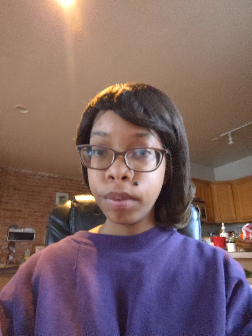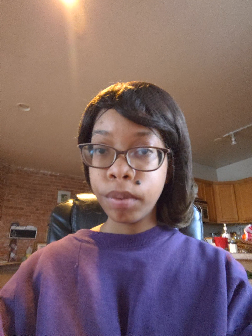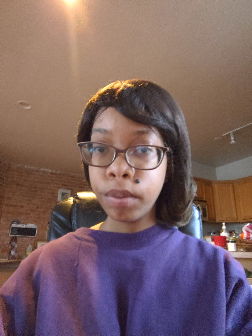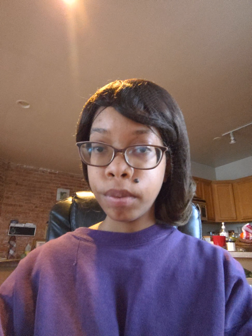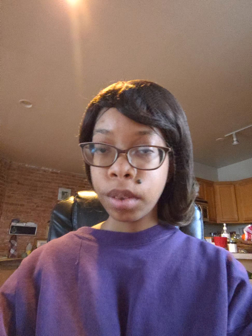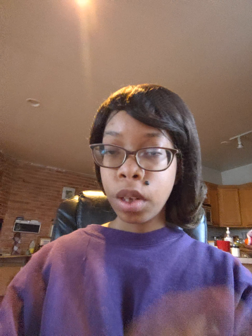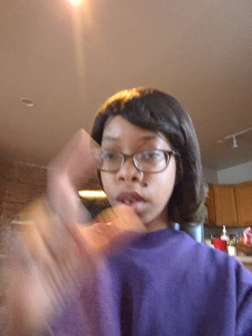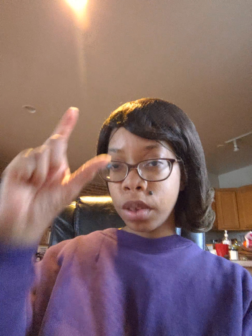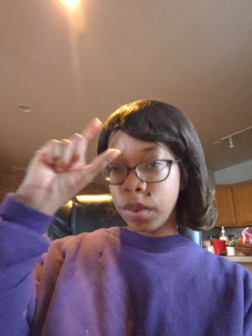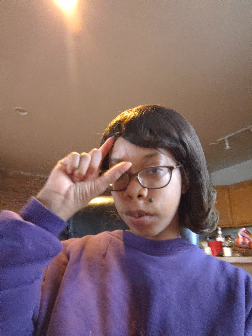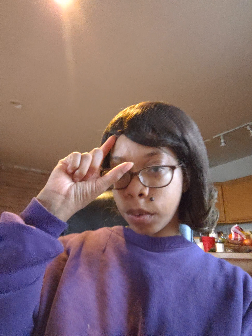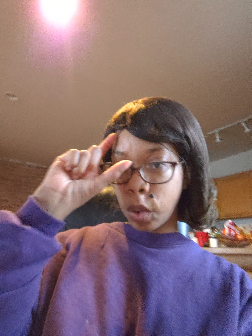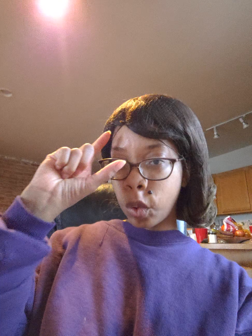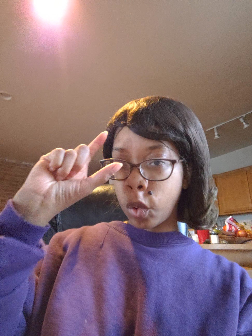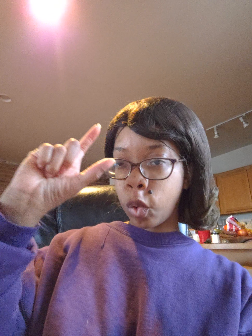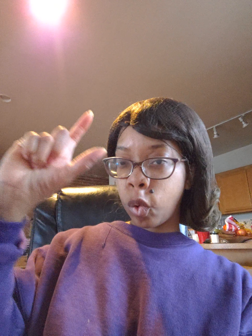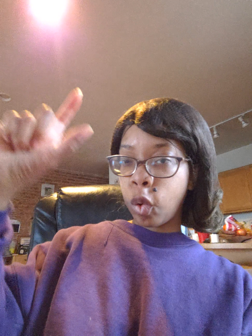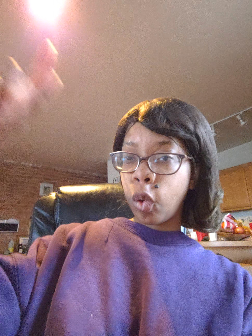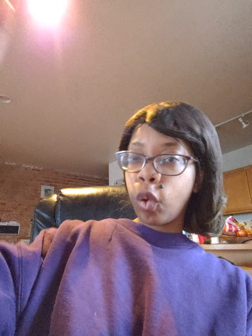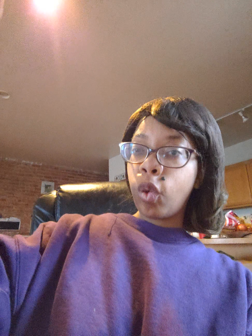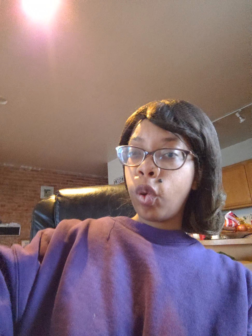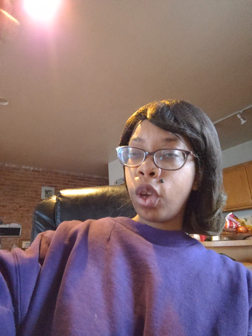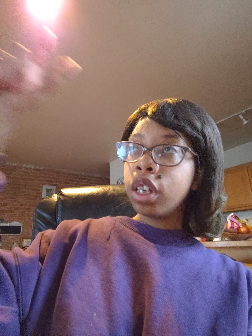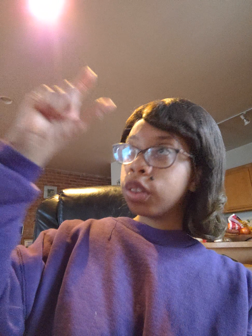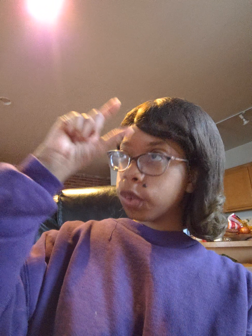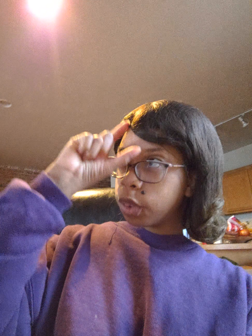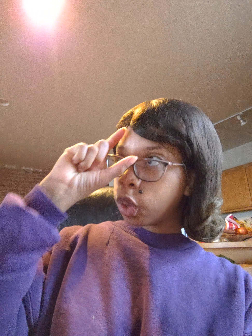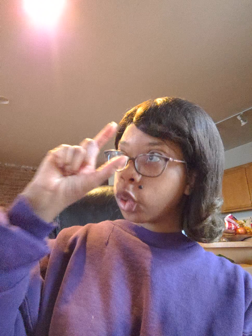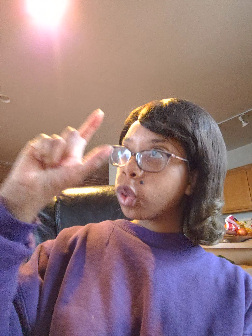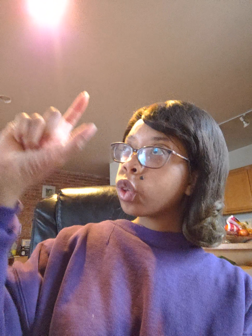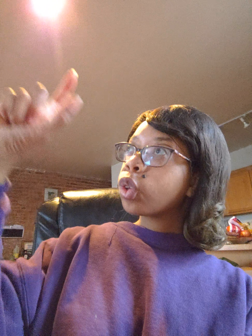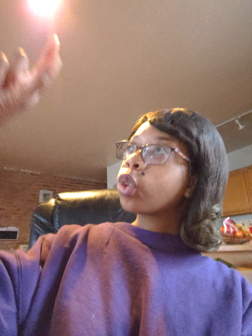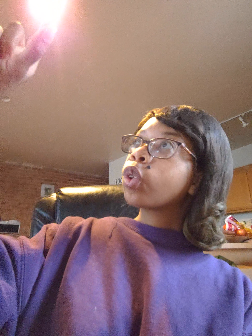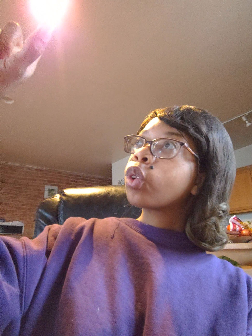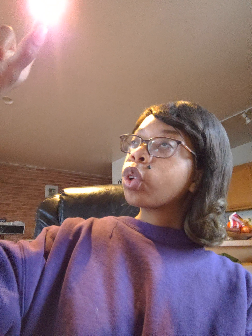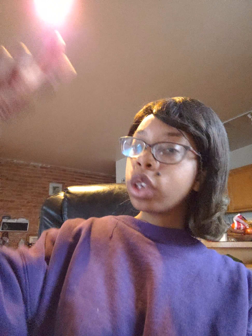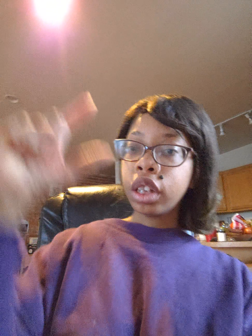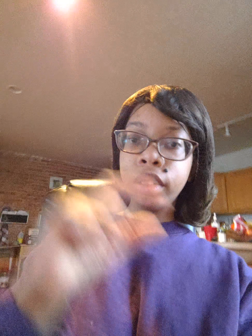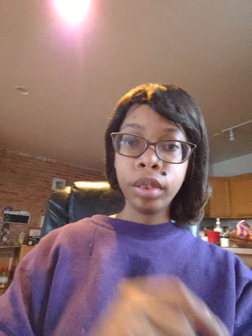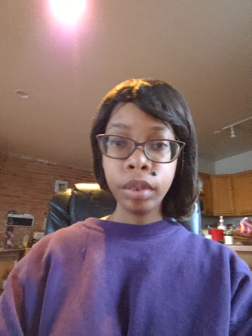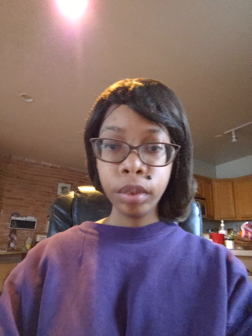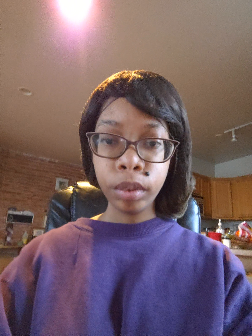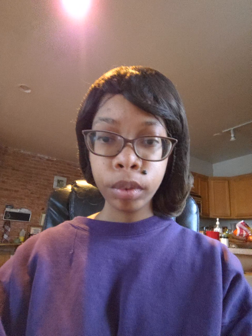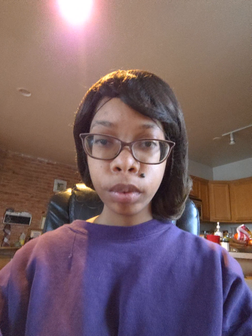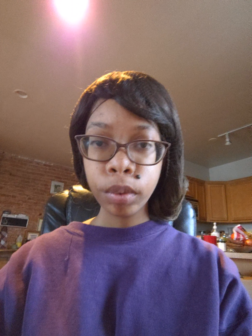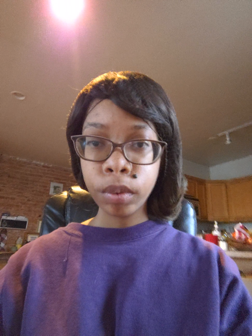moon